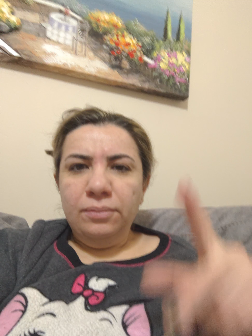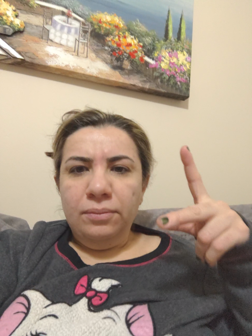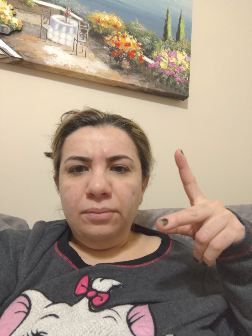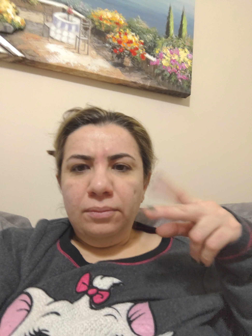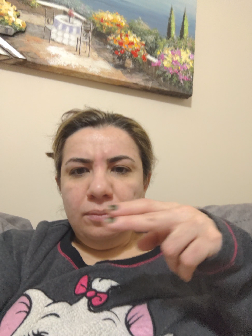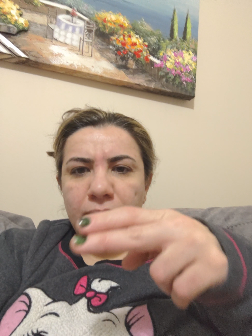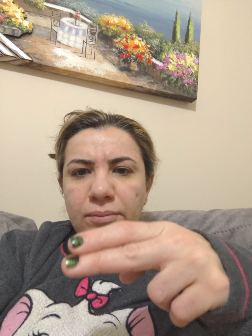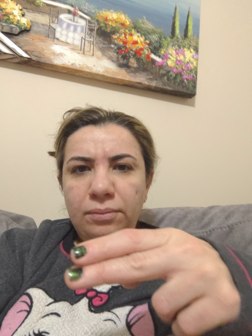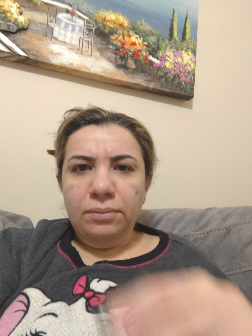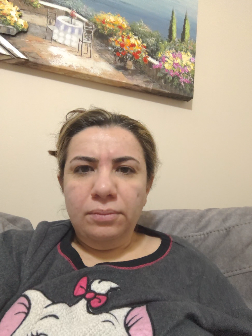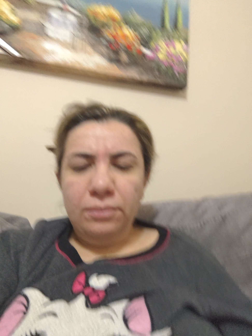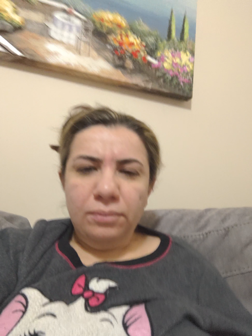cut